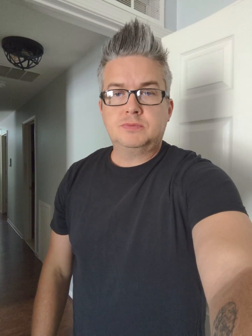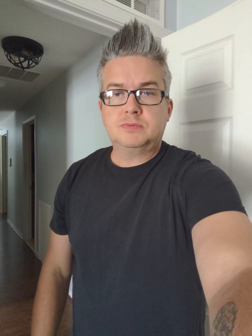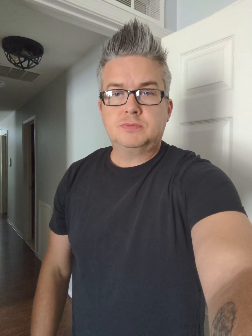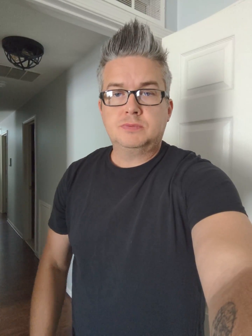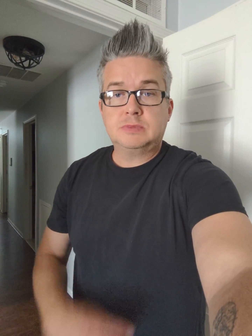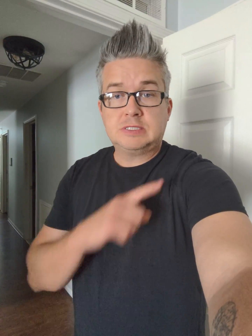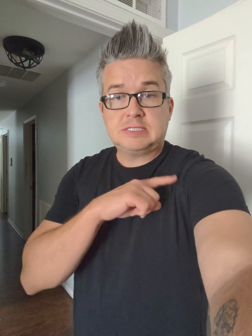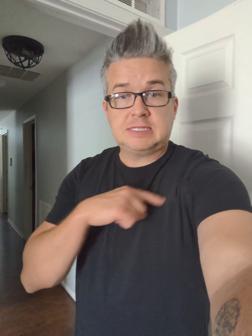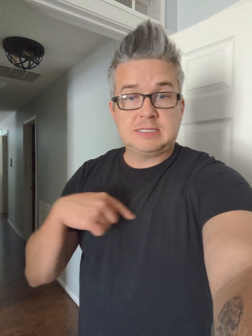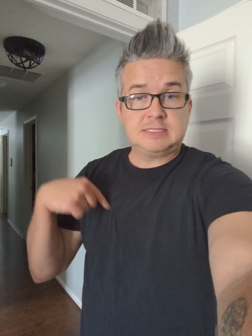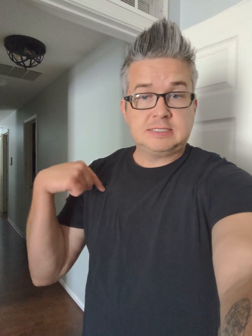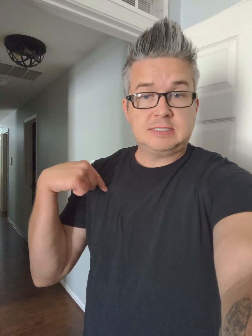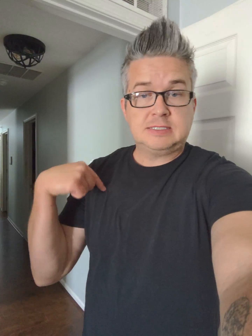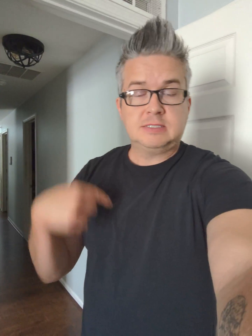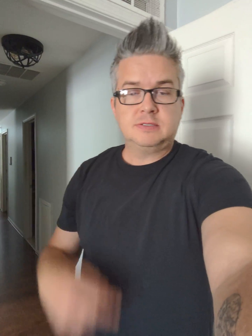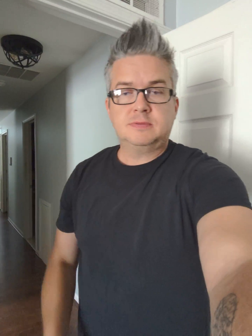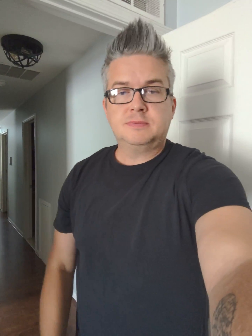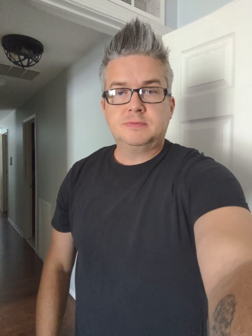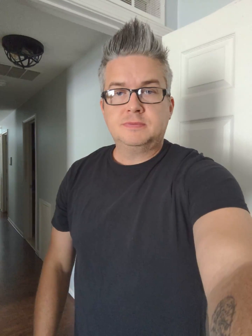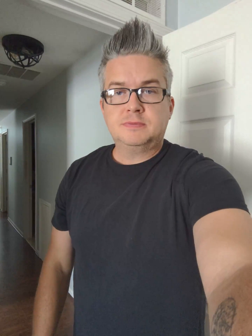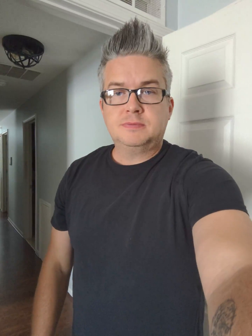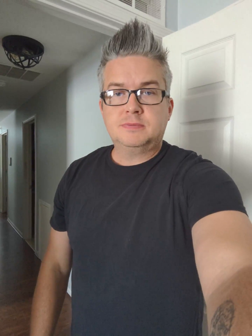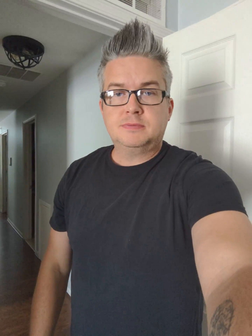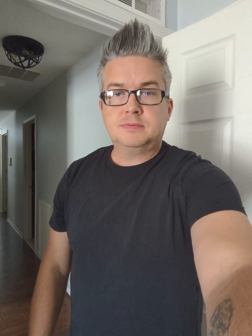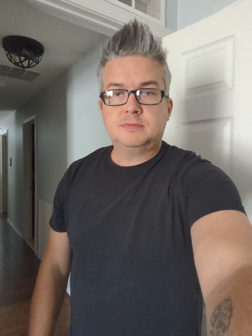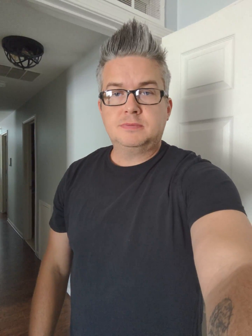necklace